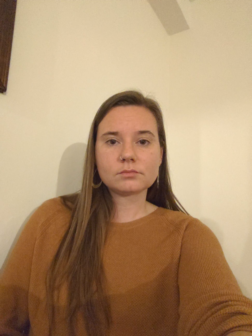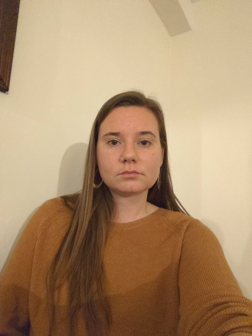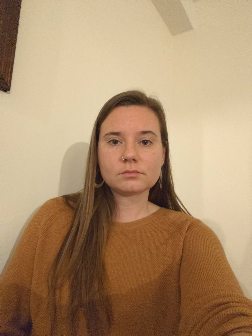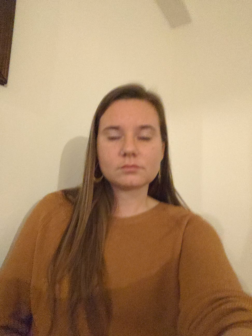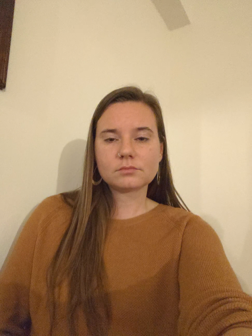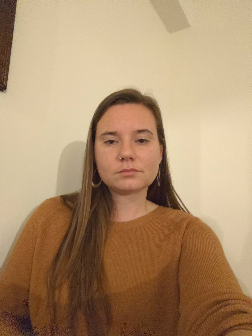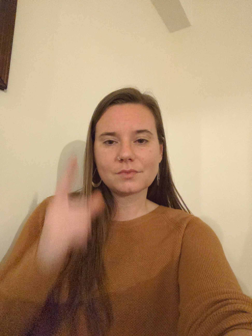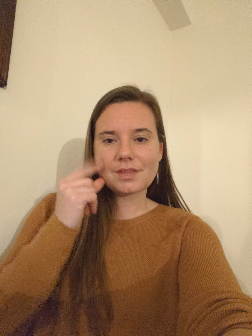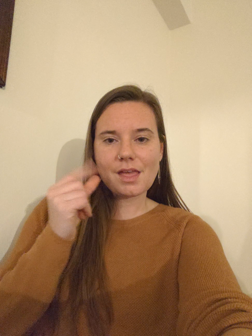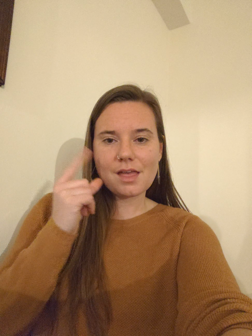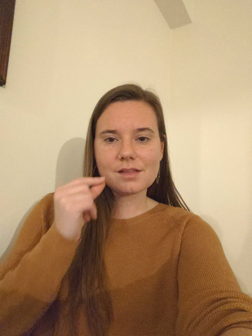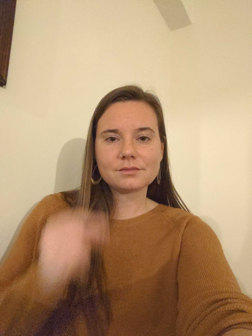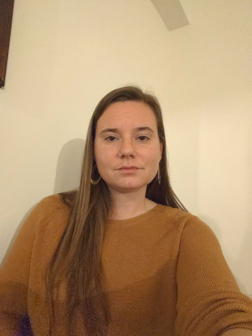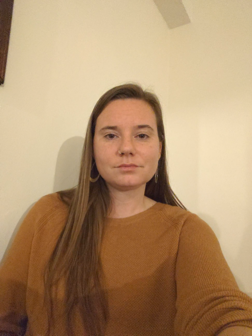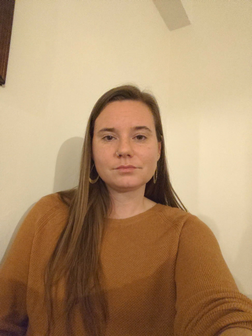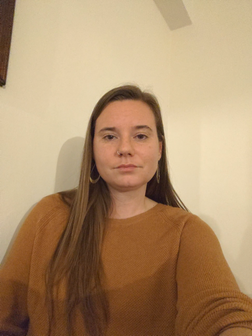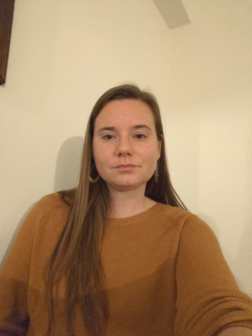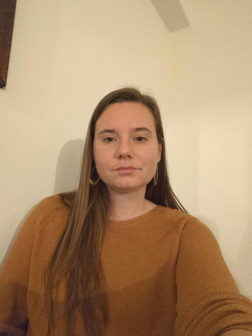cat